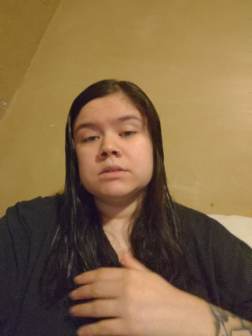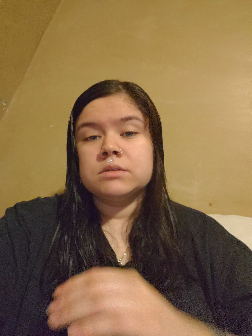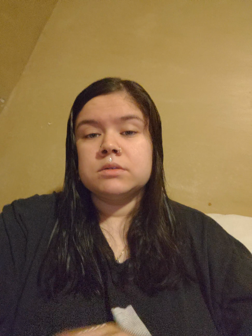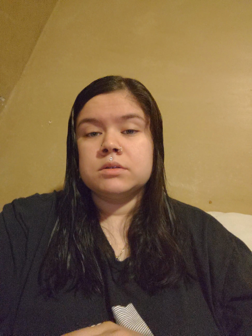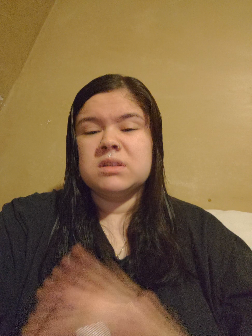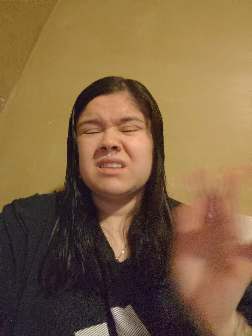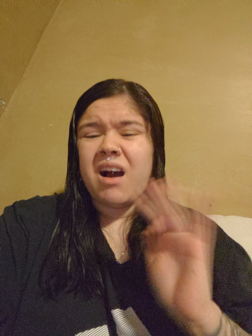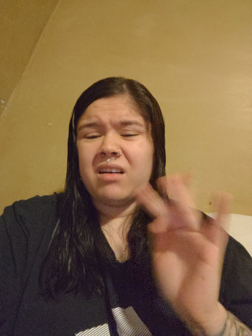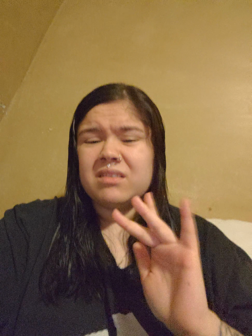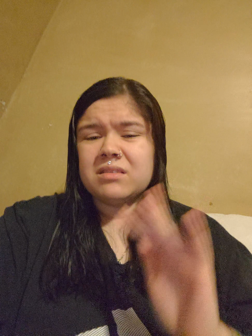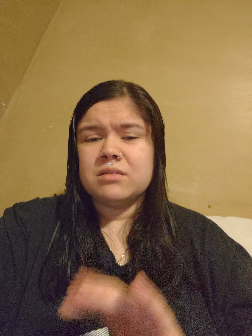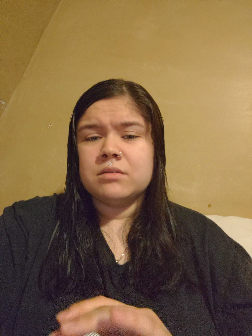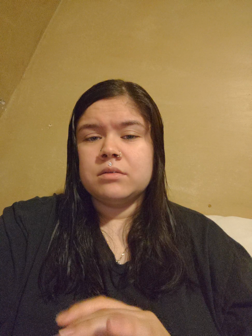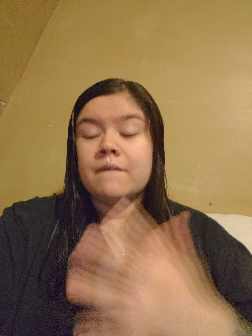yucky